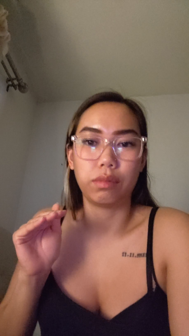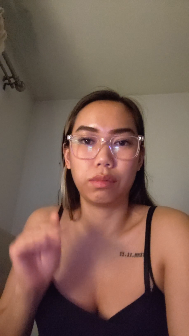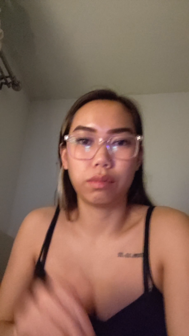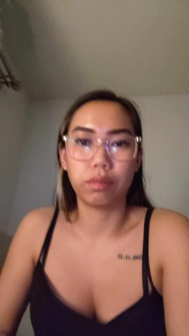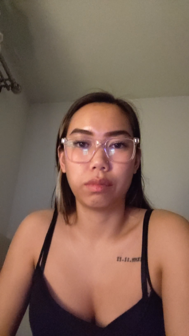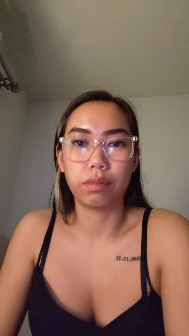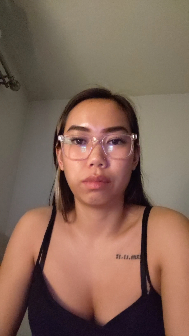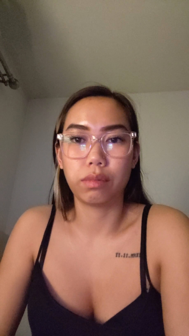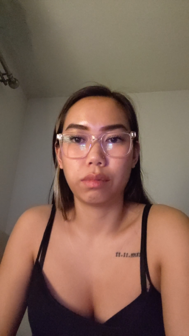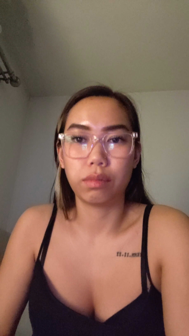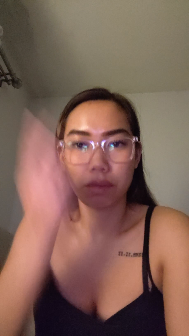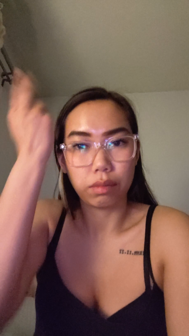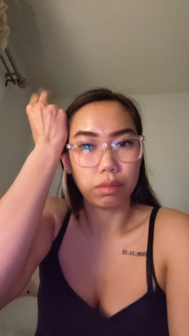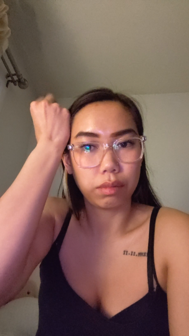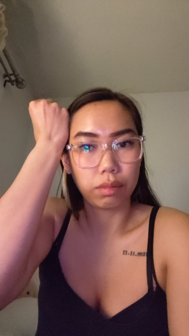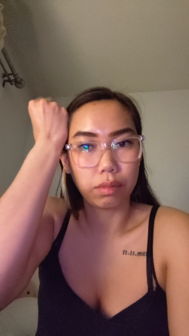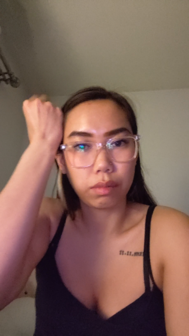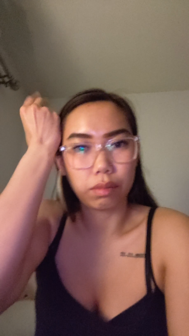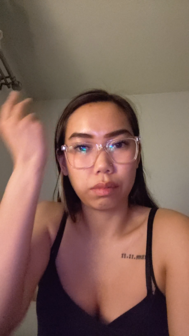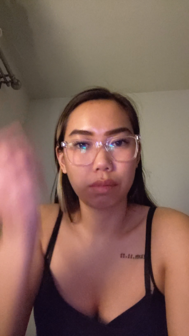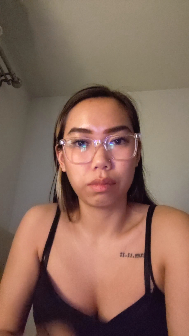rabbit